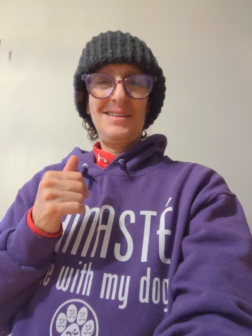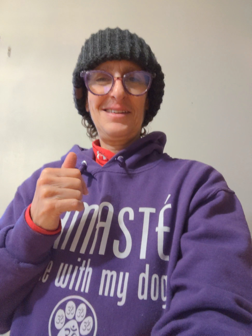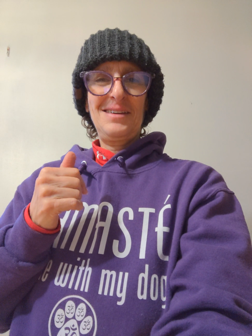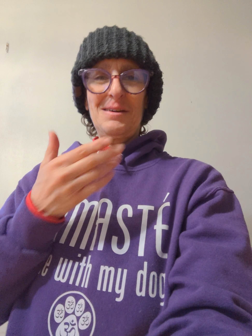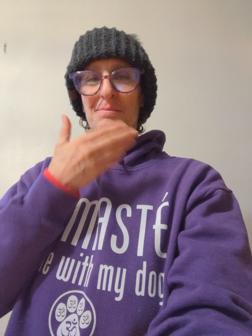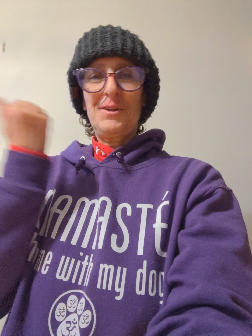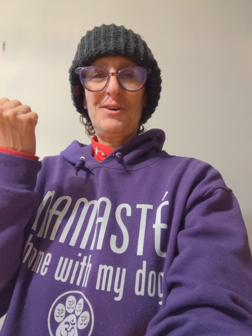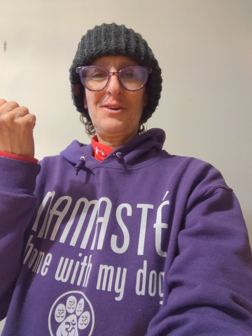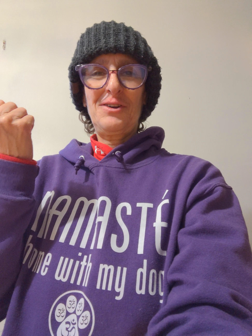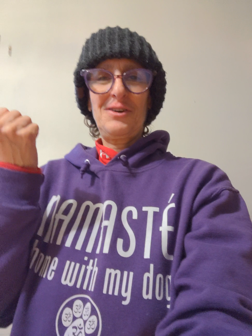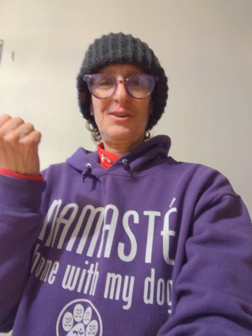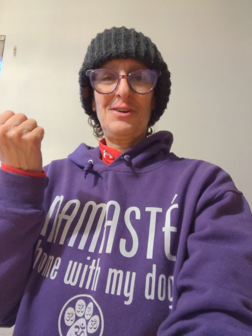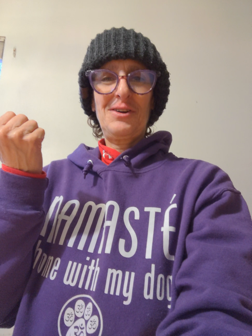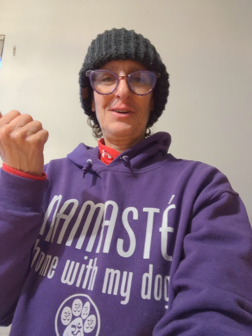better